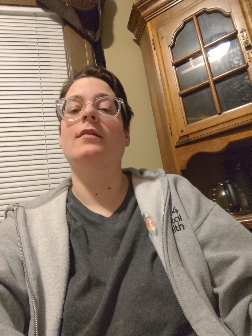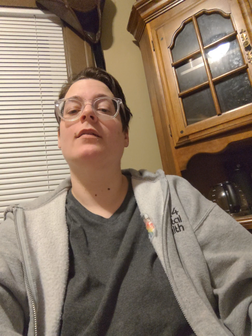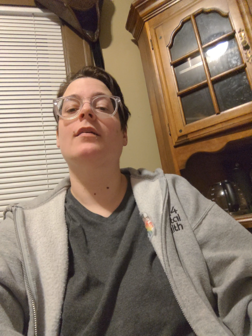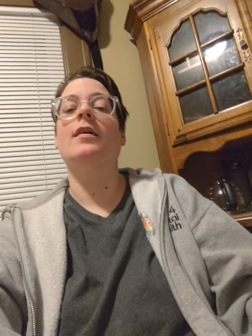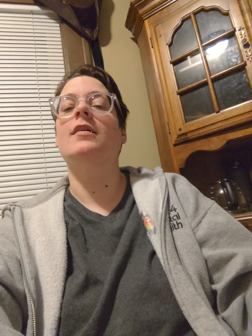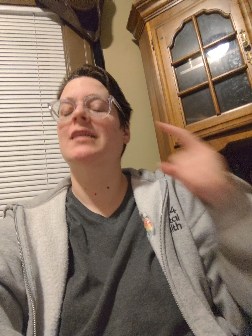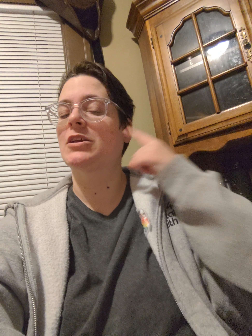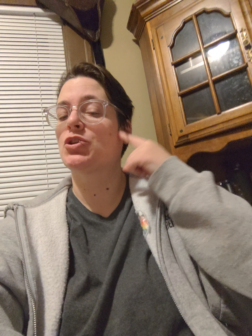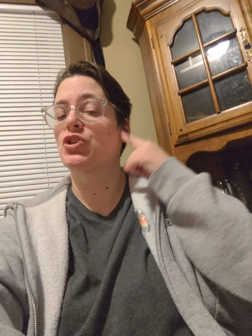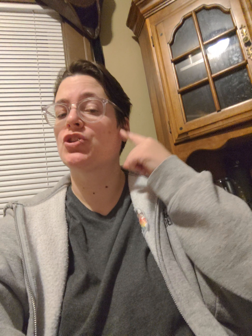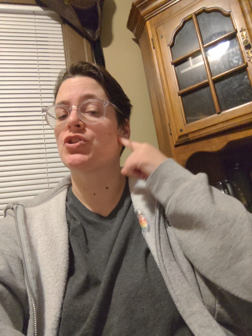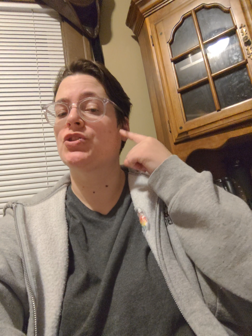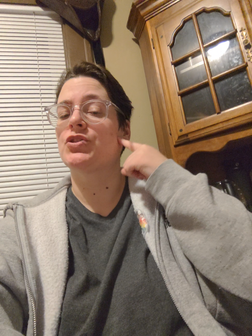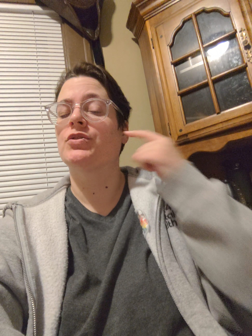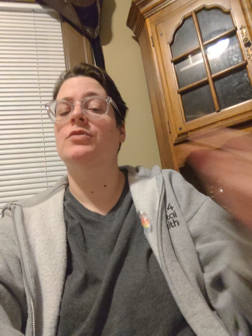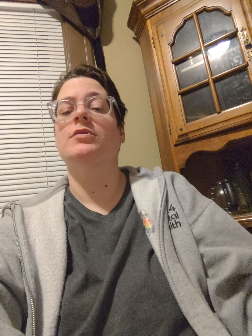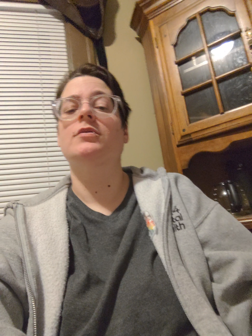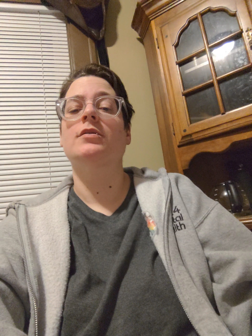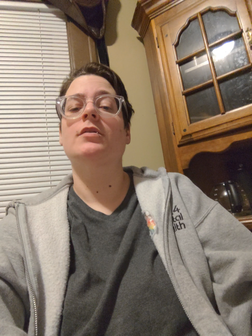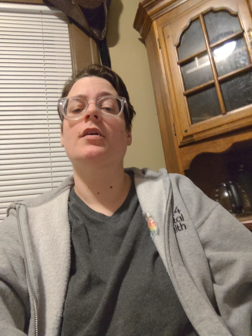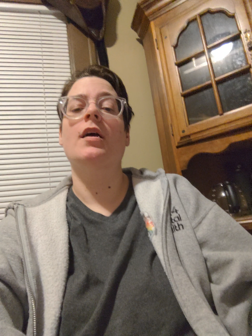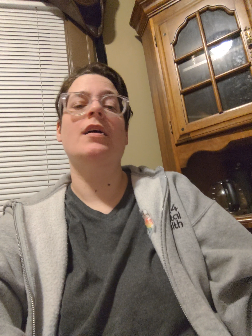hear